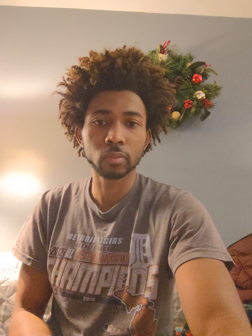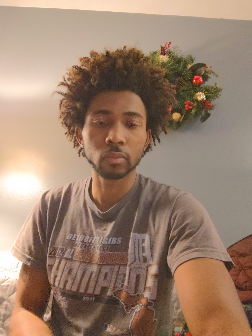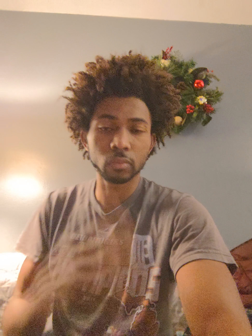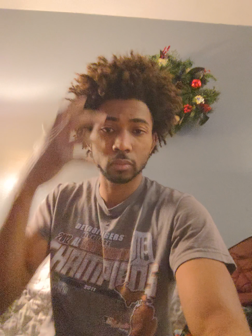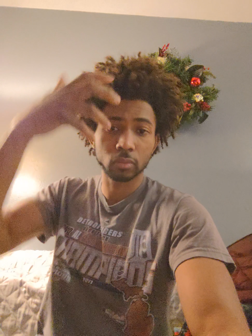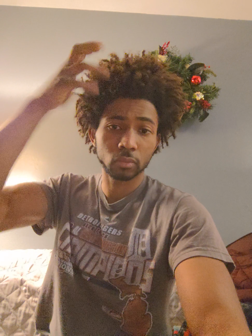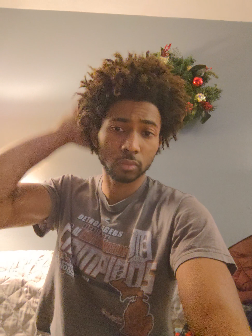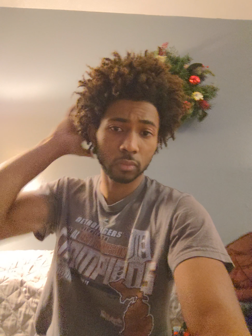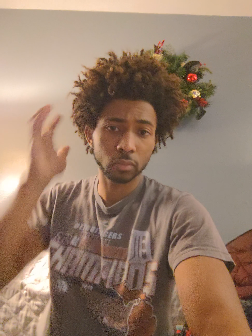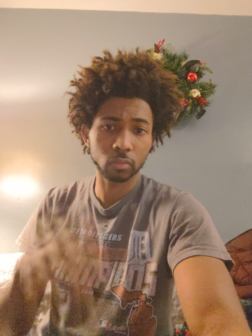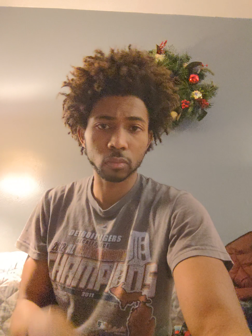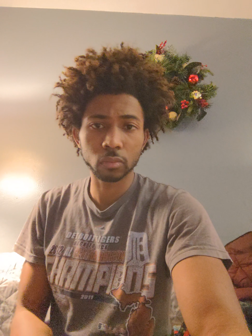lion